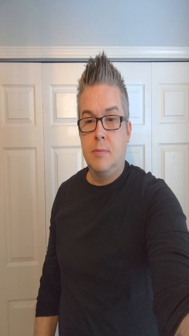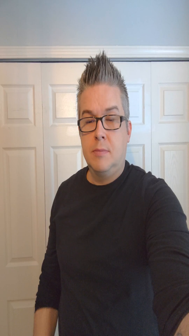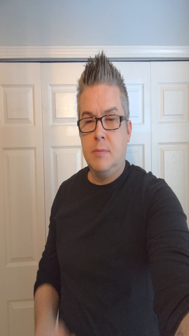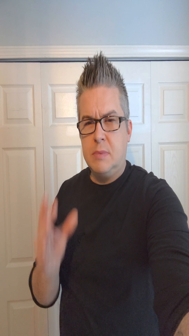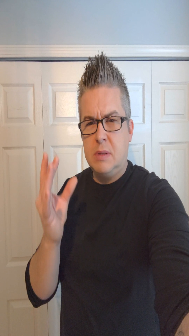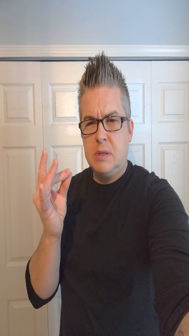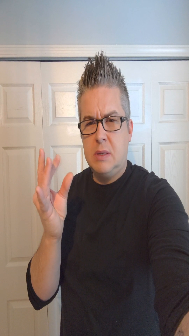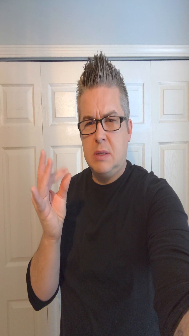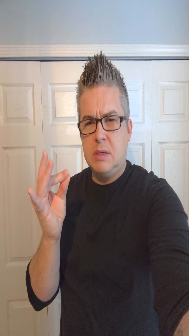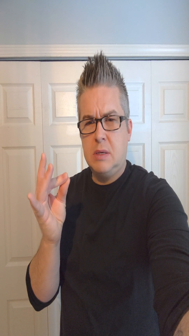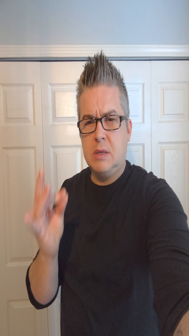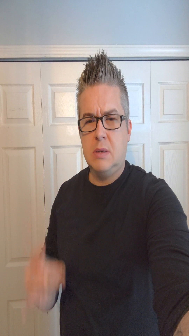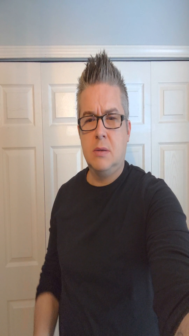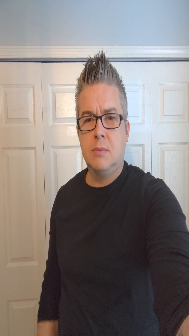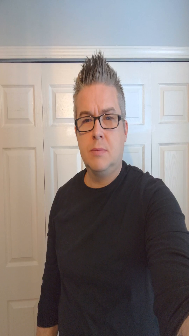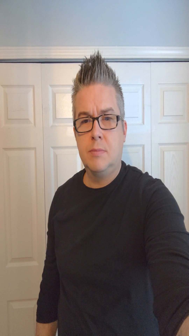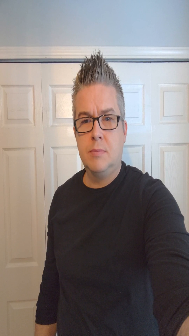sticky